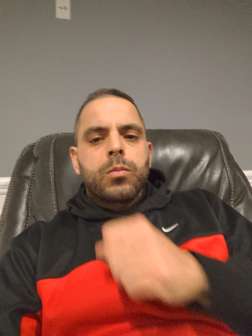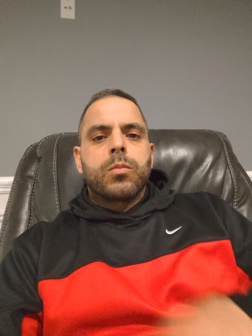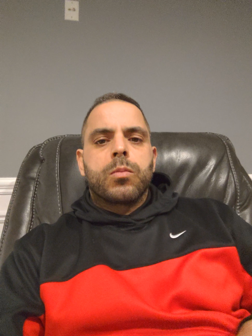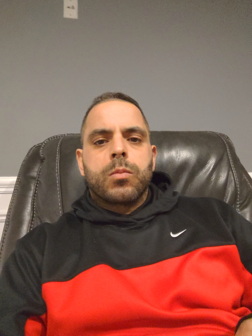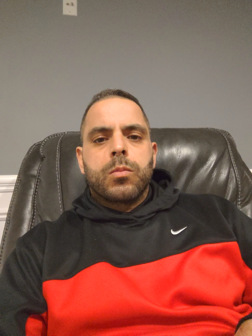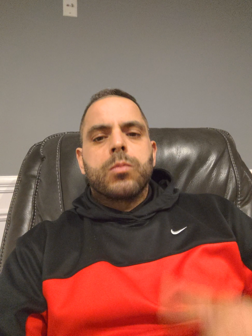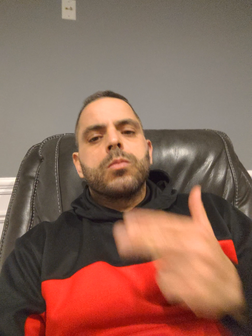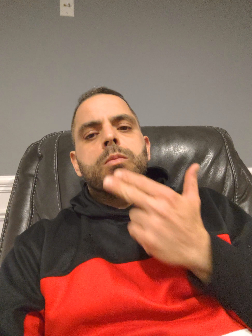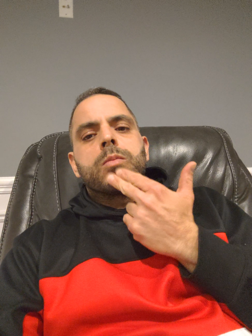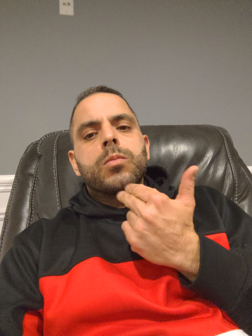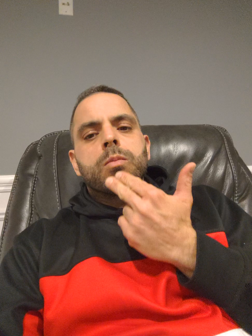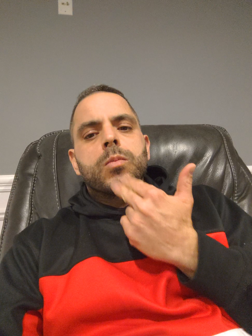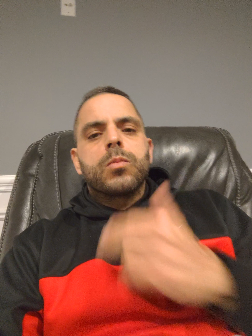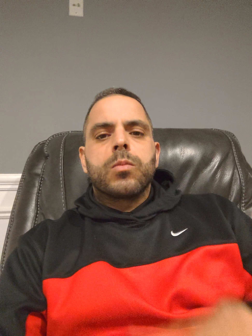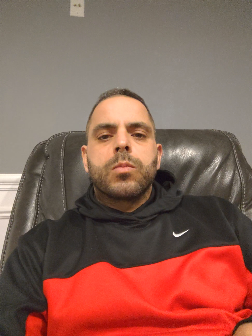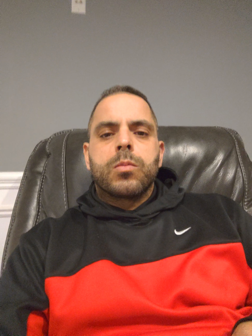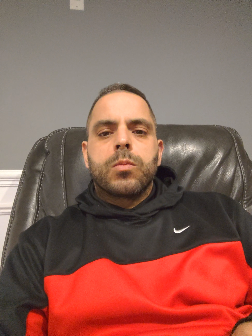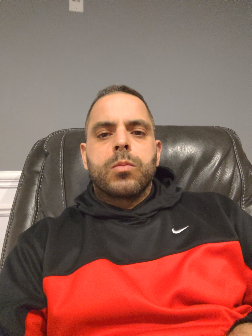cute